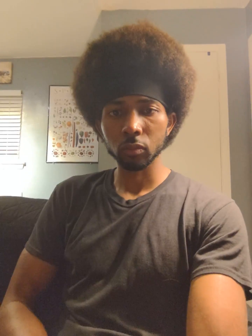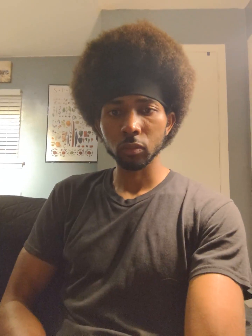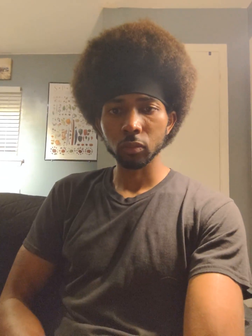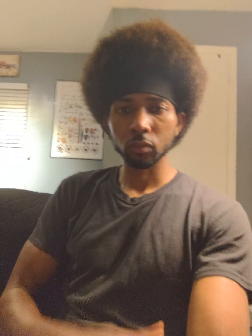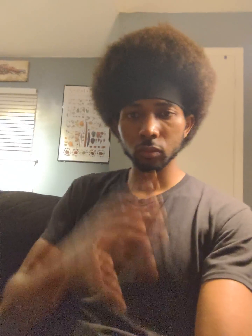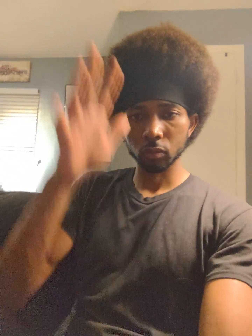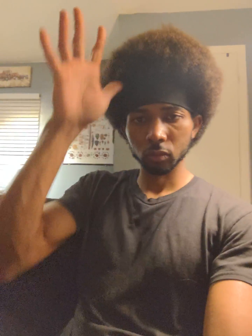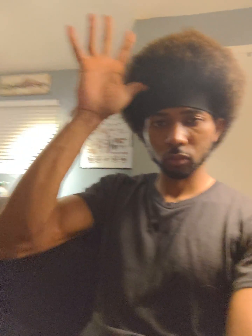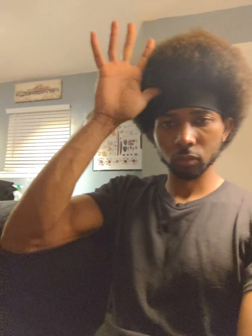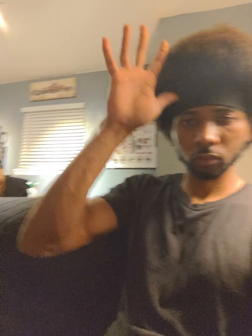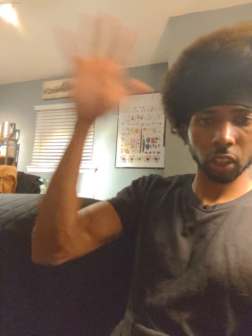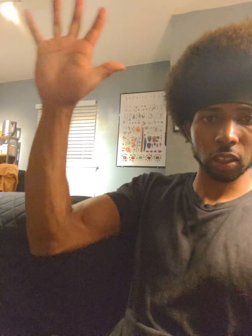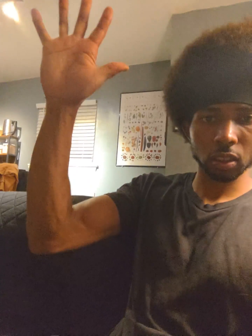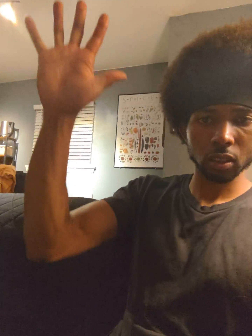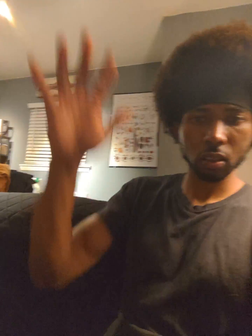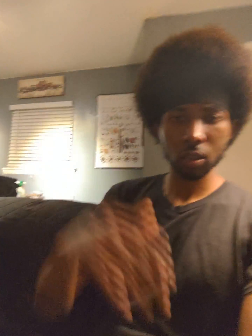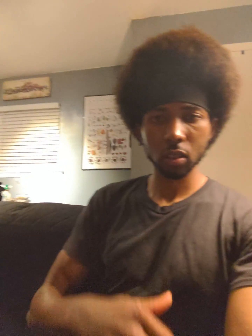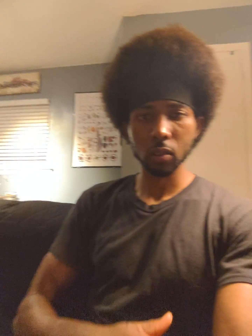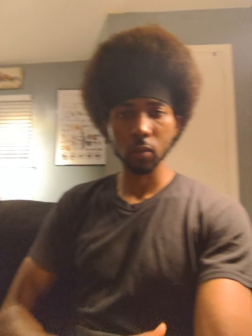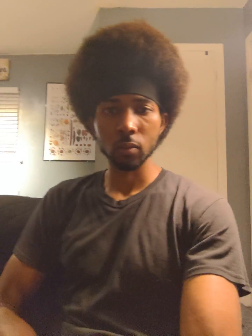moose